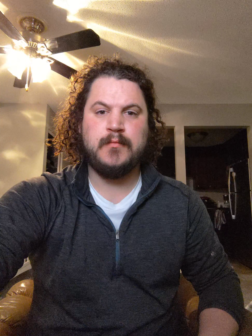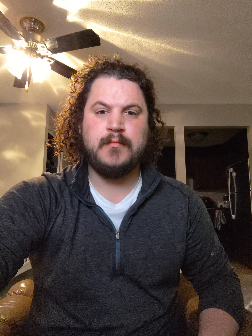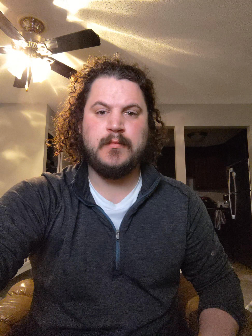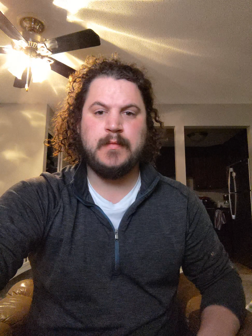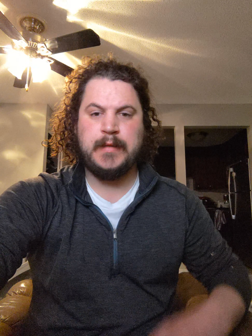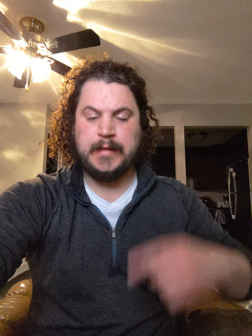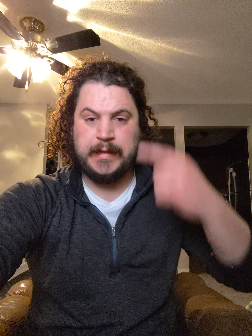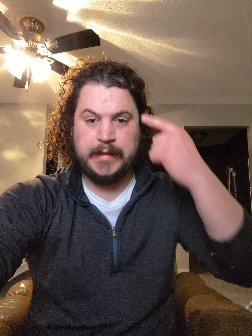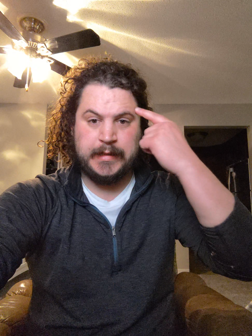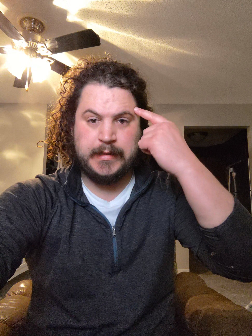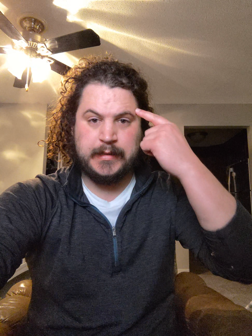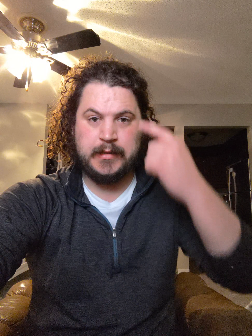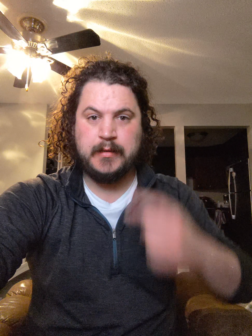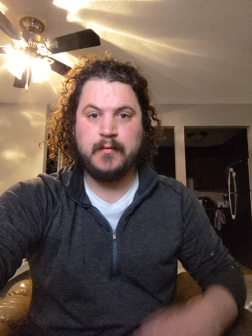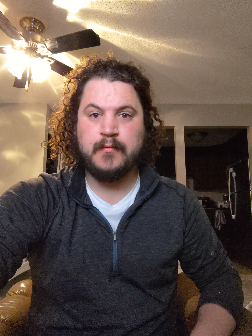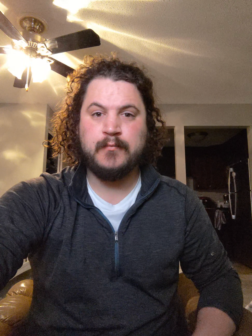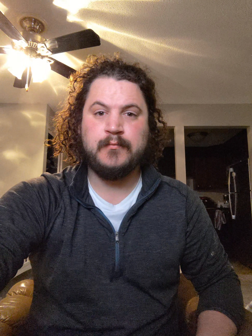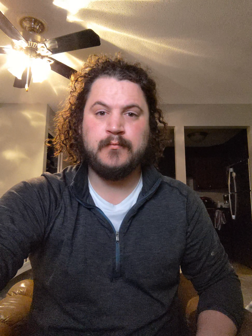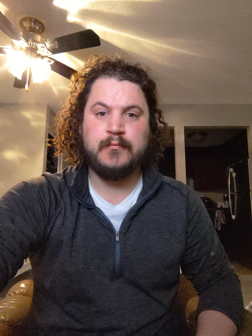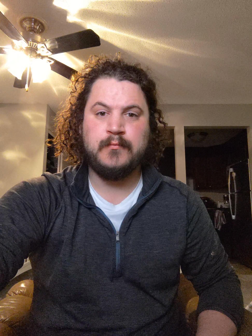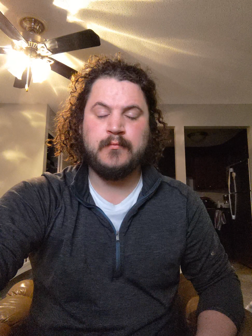think